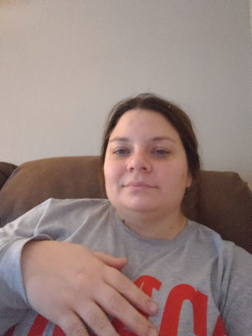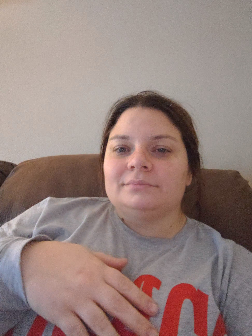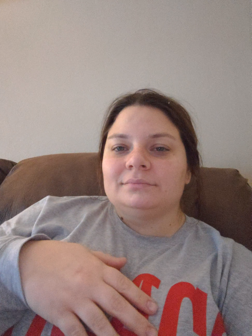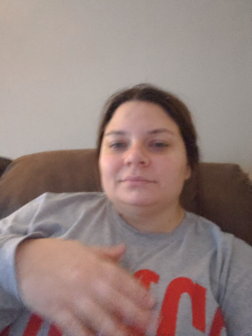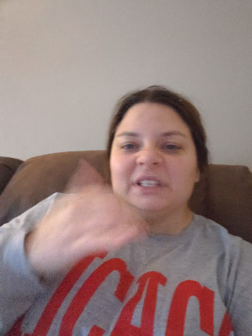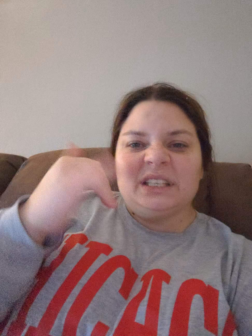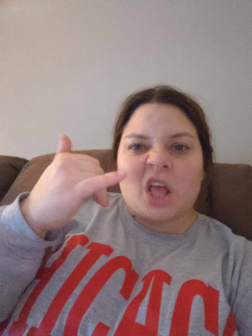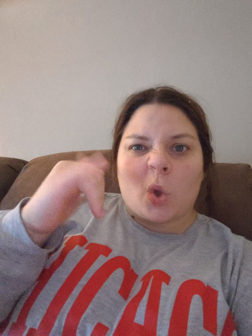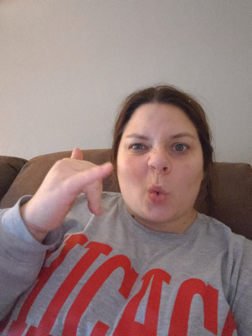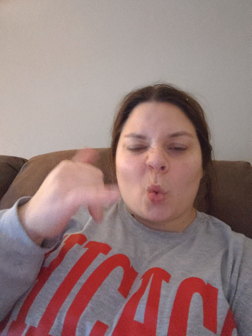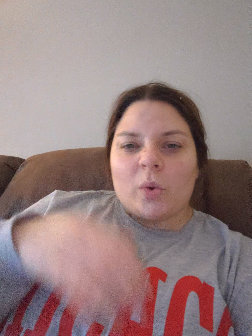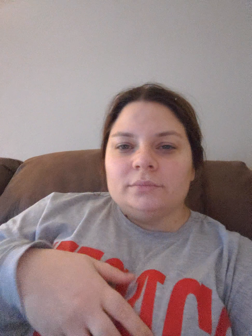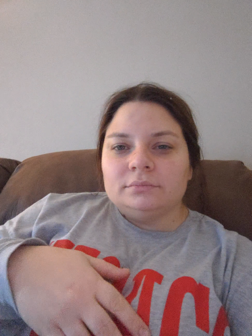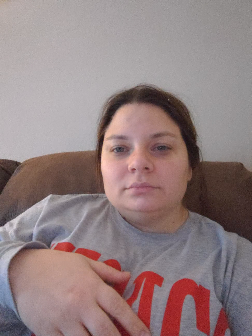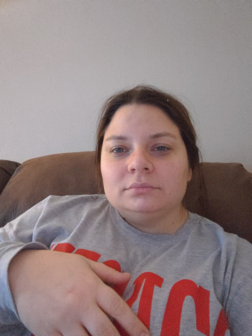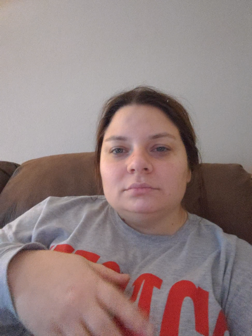yellow